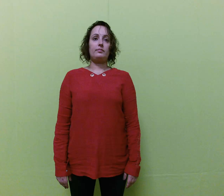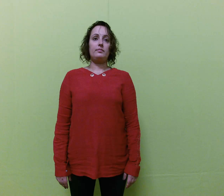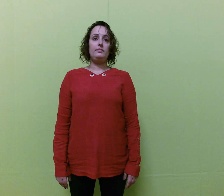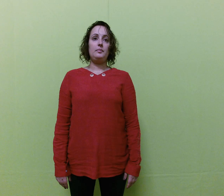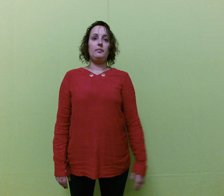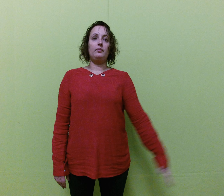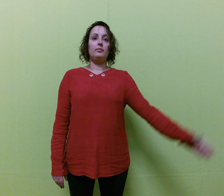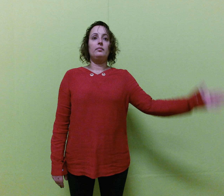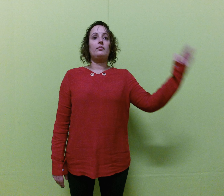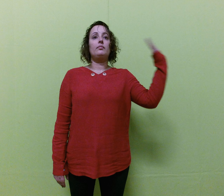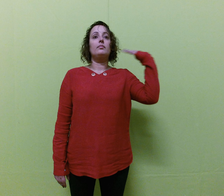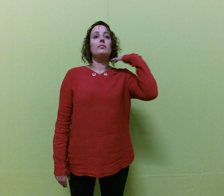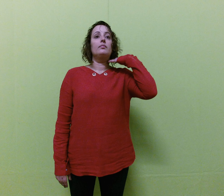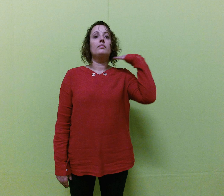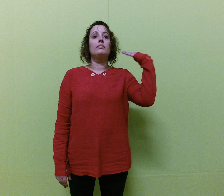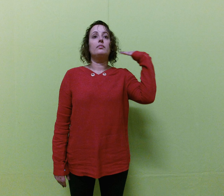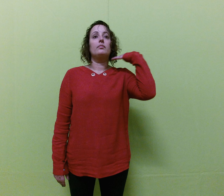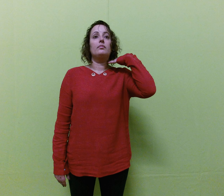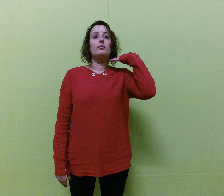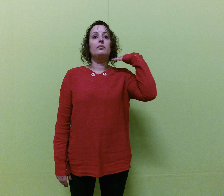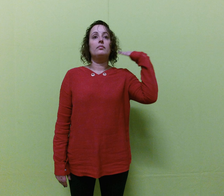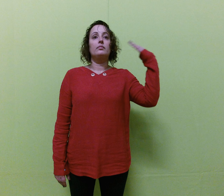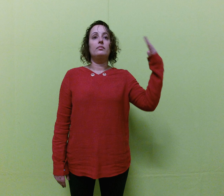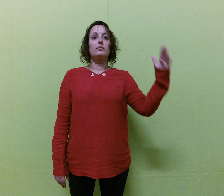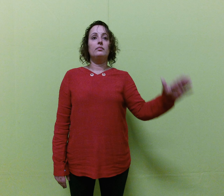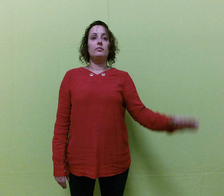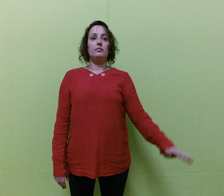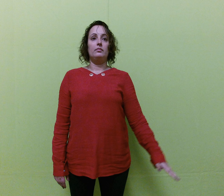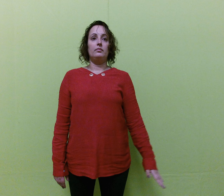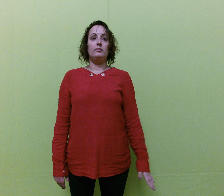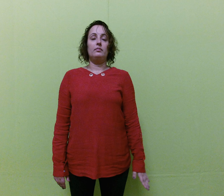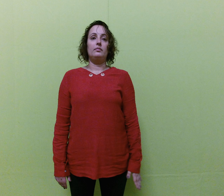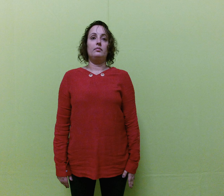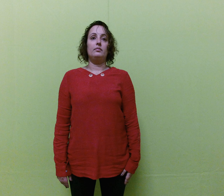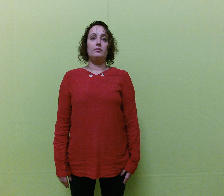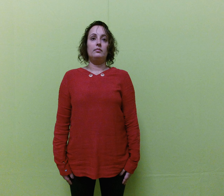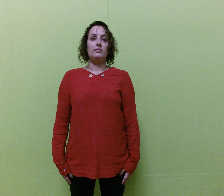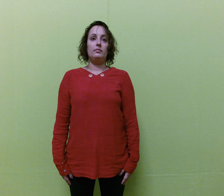banco